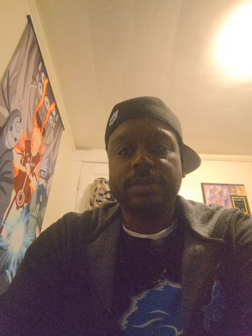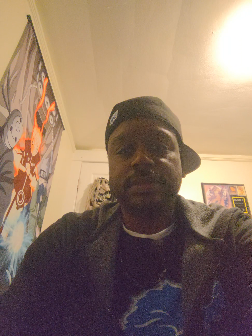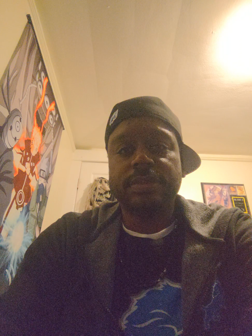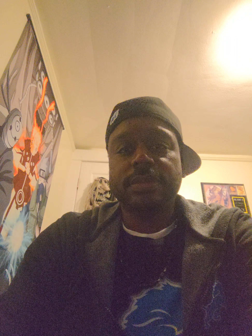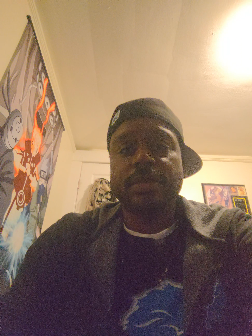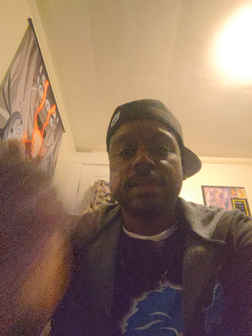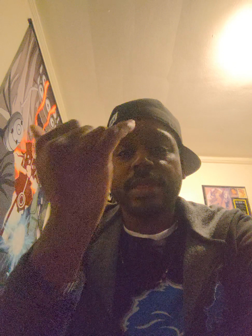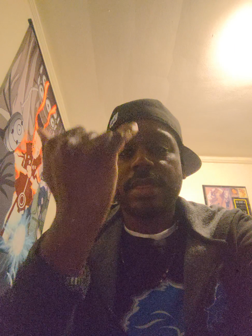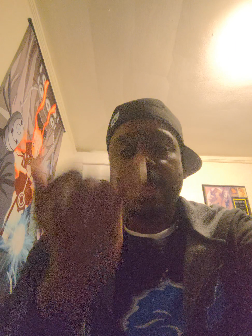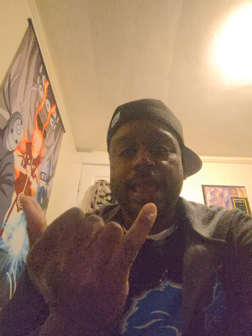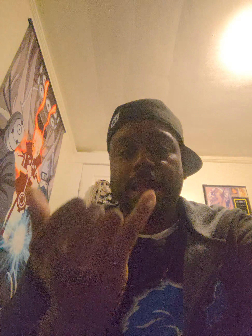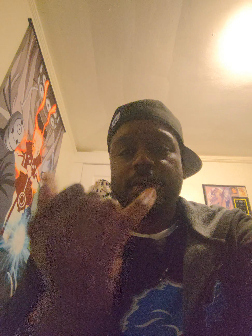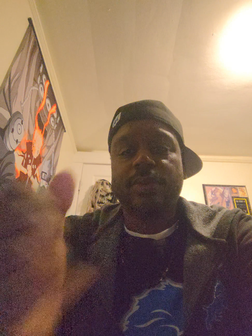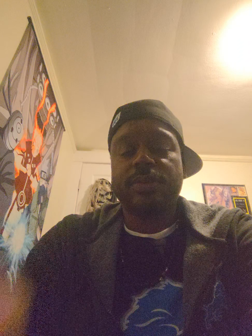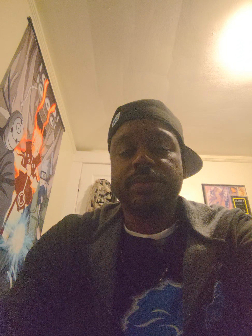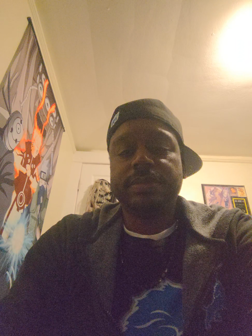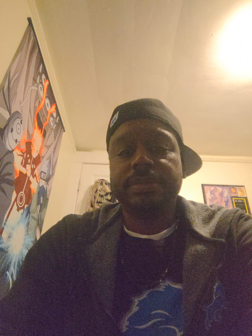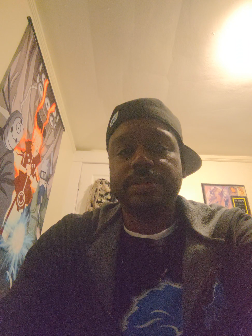now